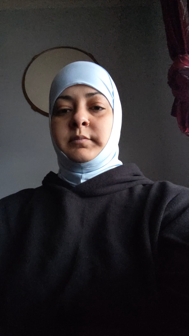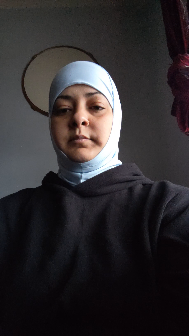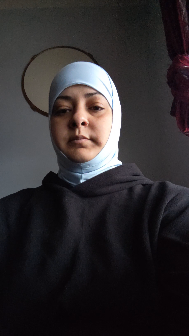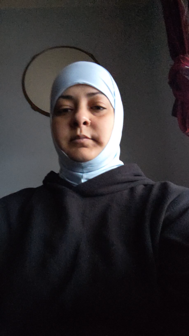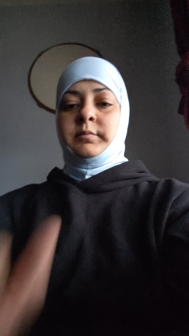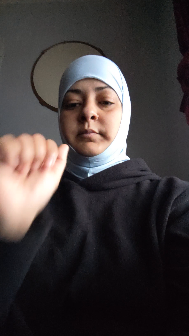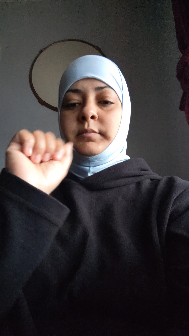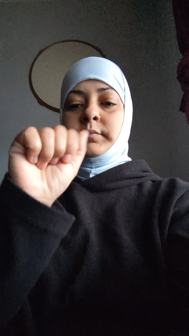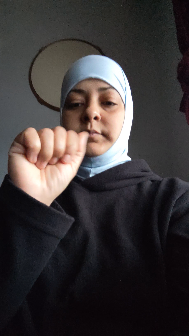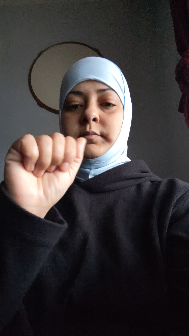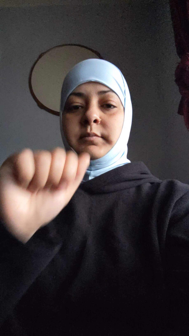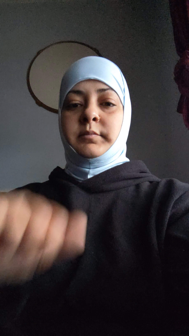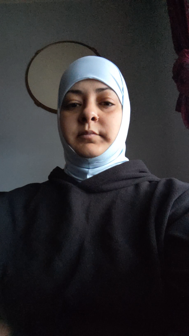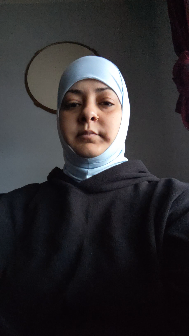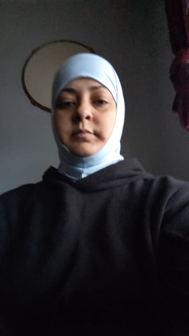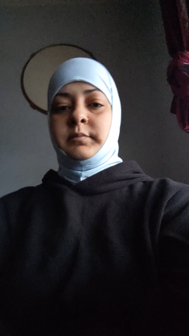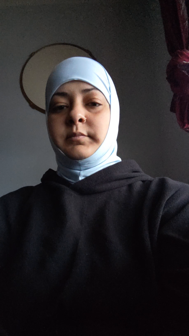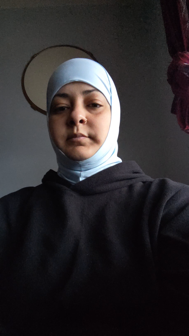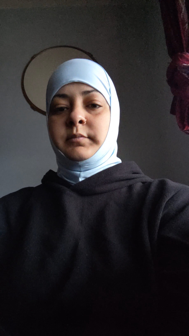knock